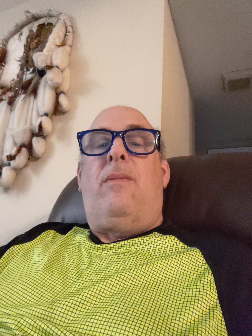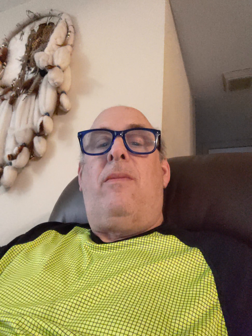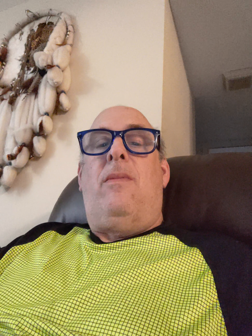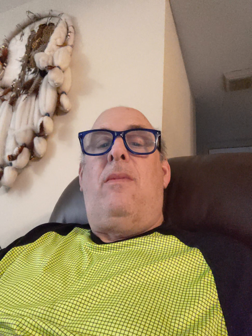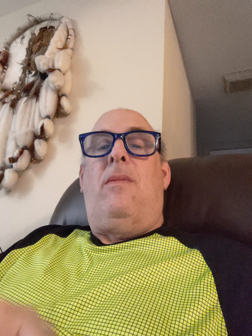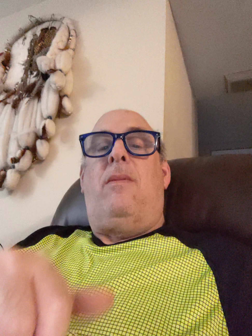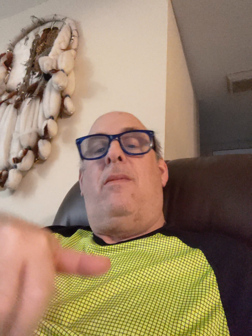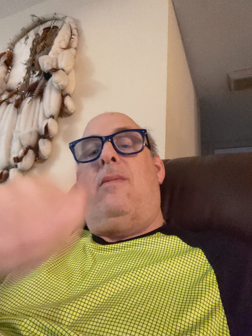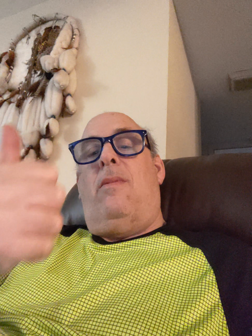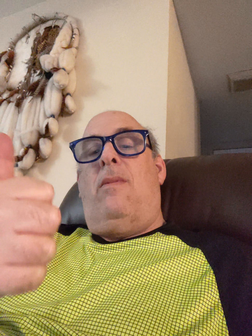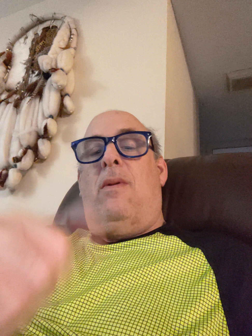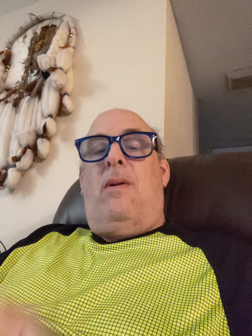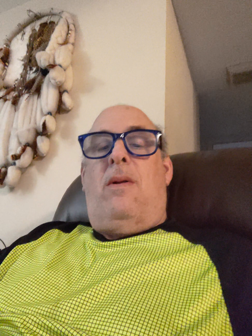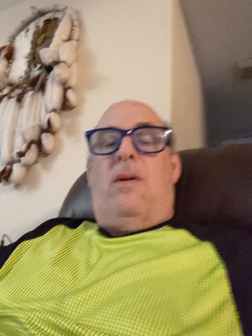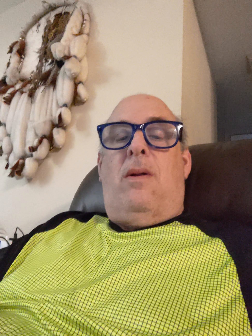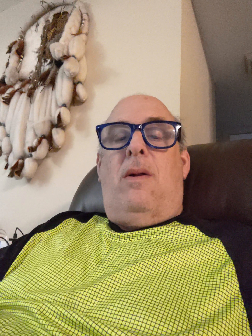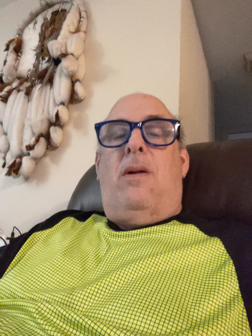another